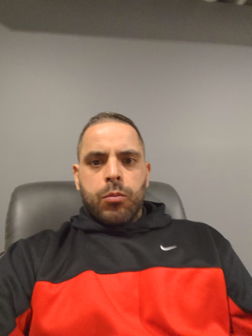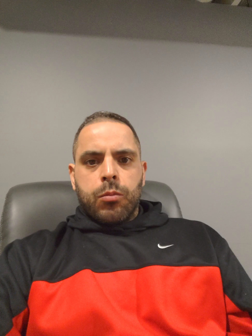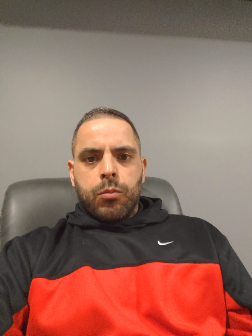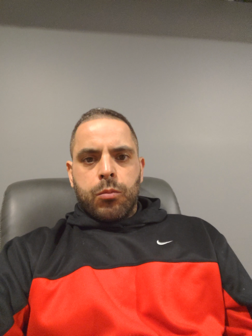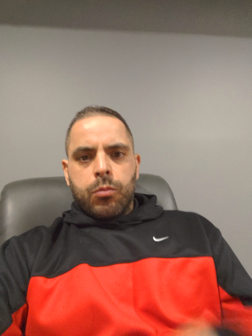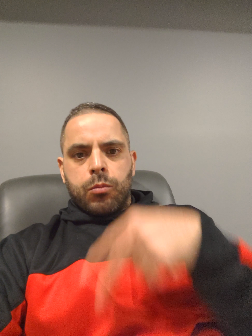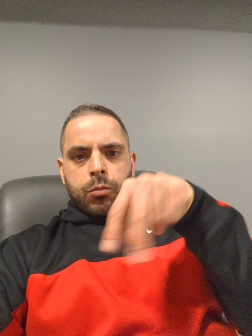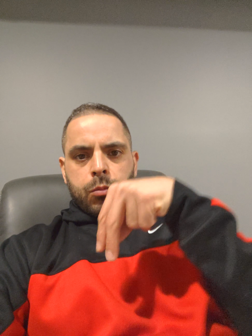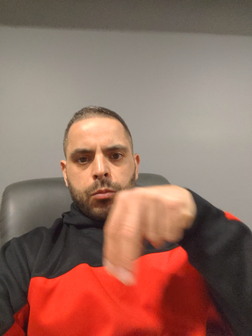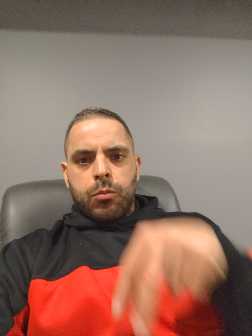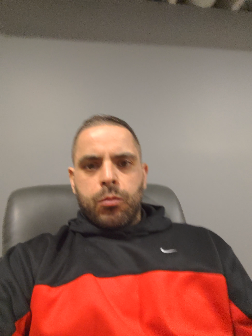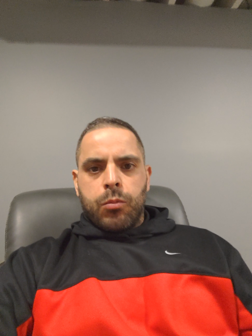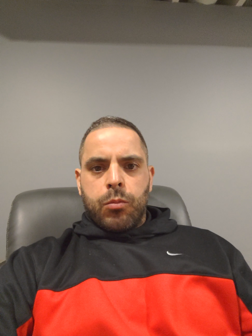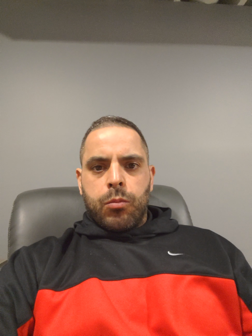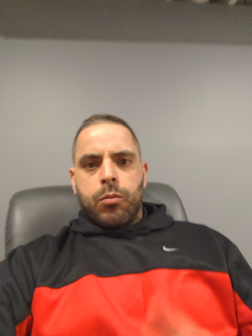dance